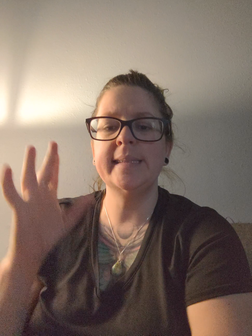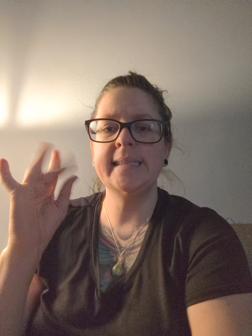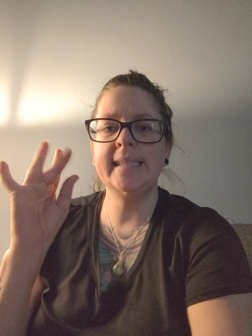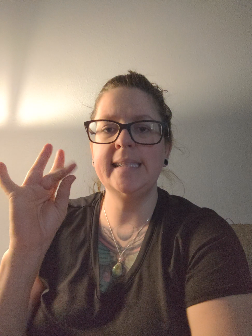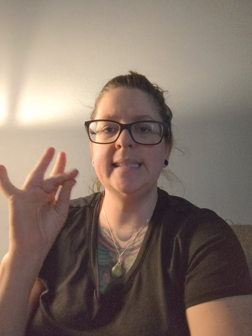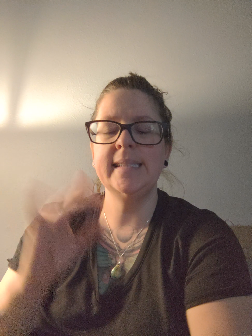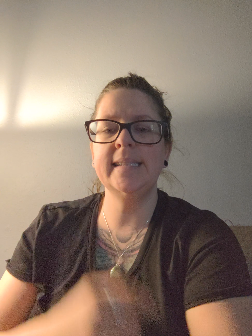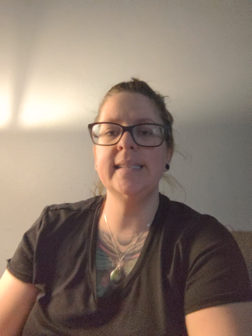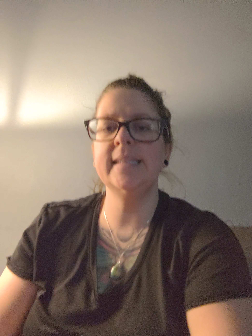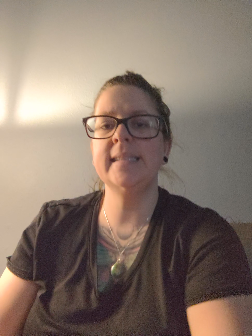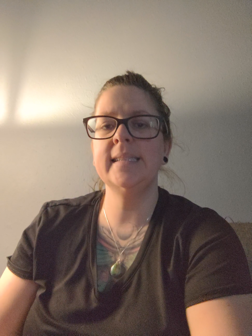sticky